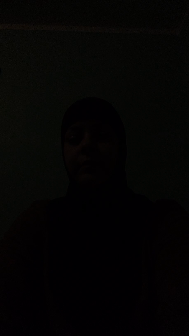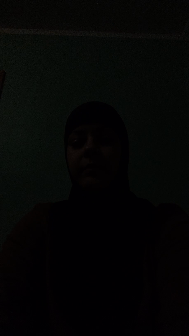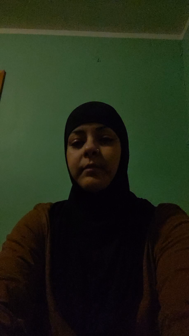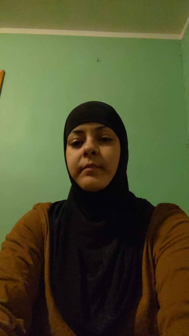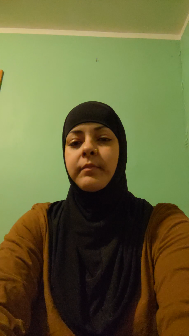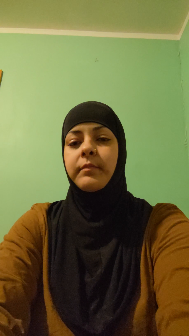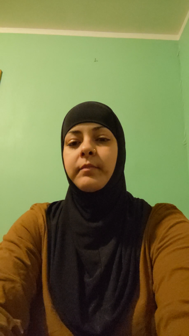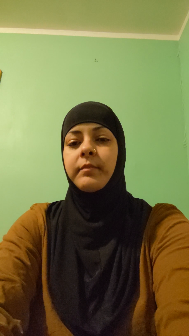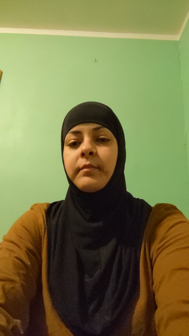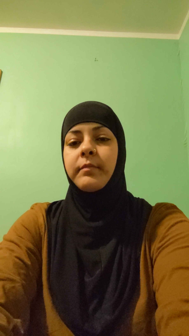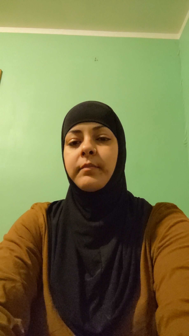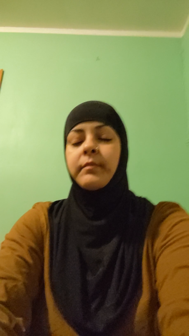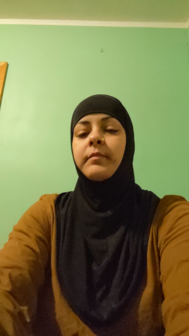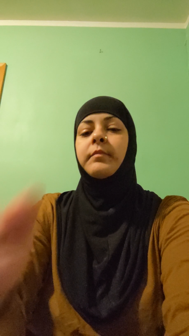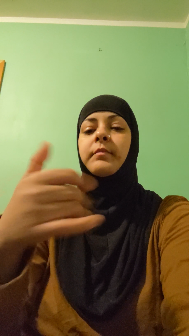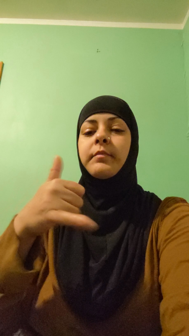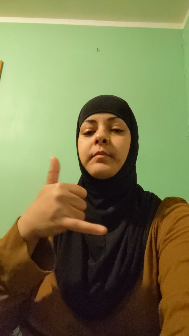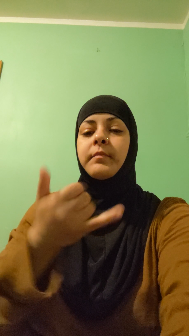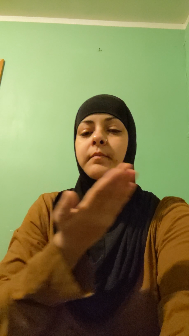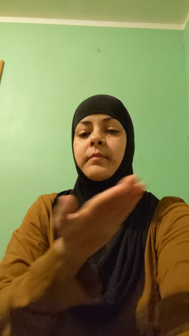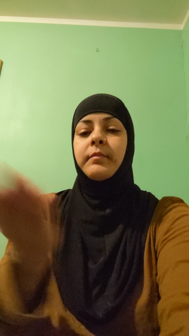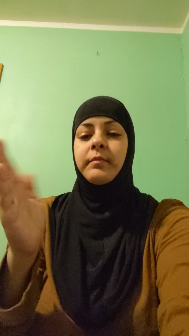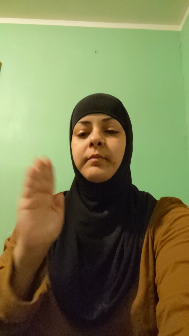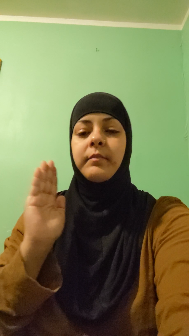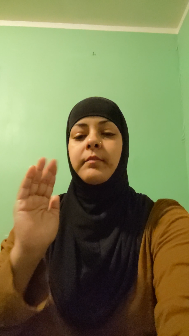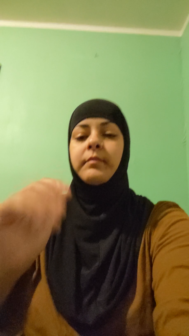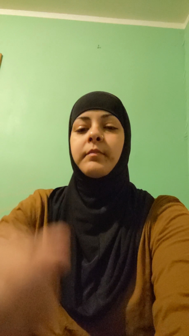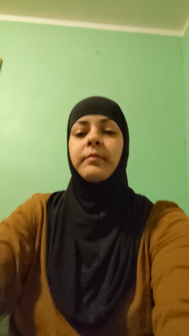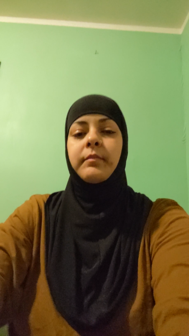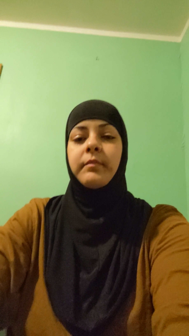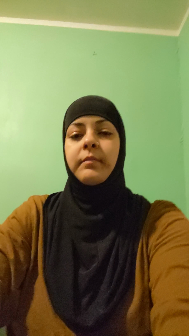playpen